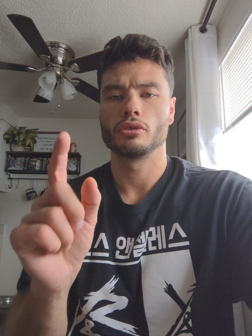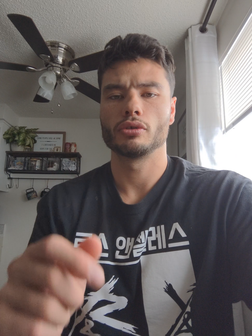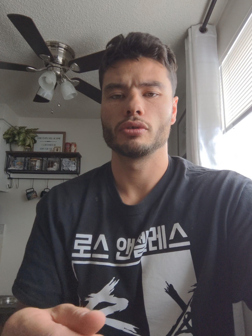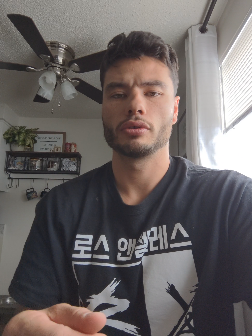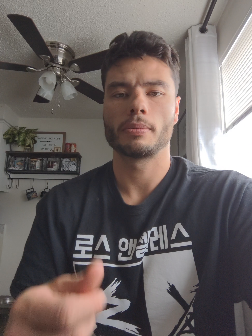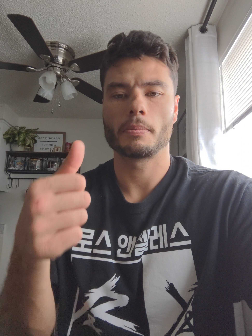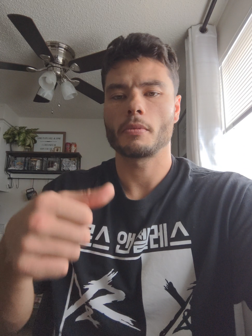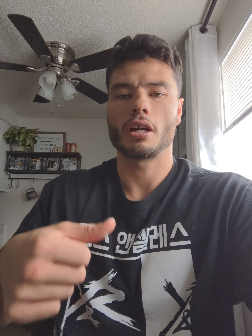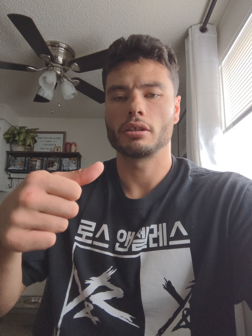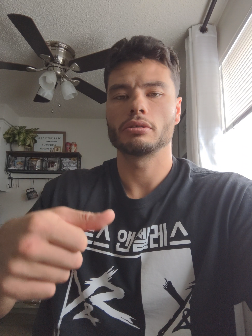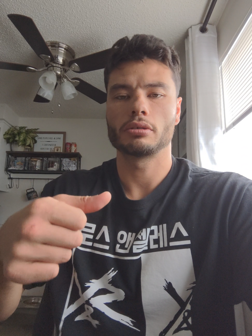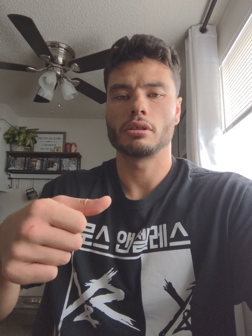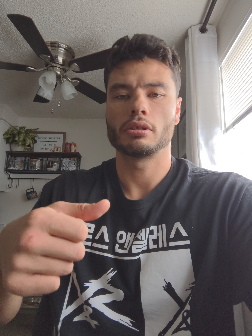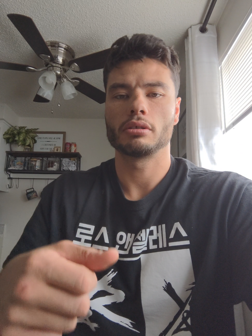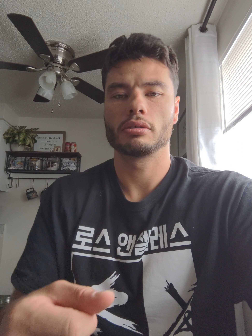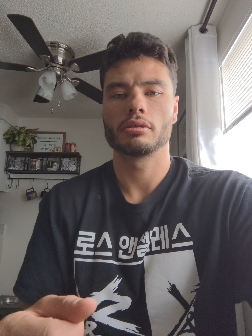puzzle